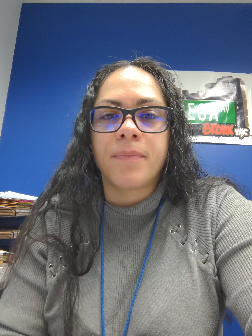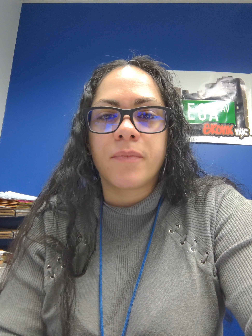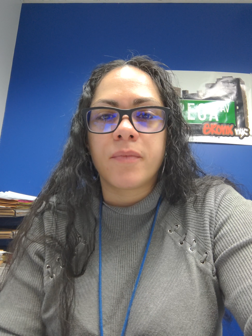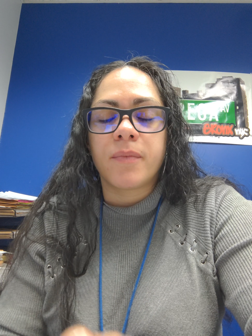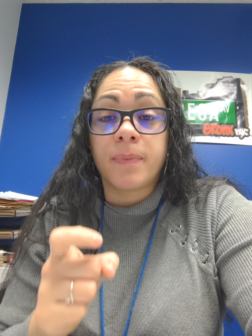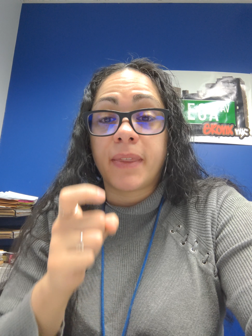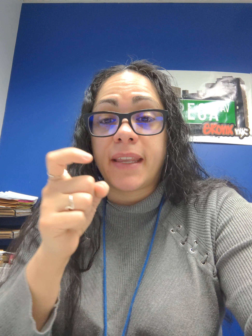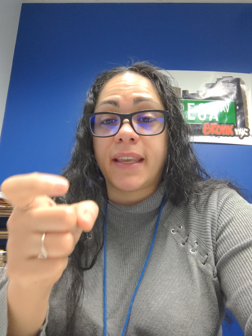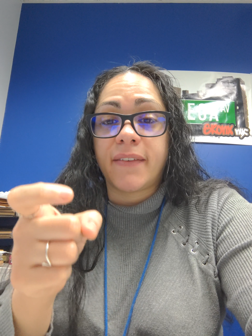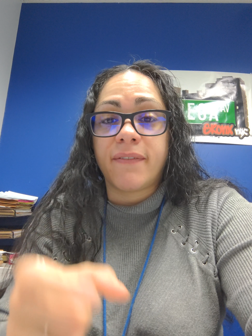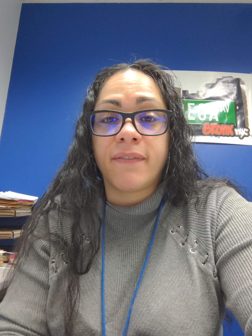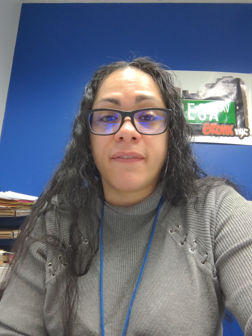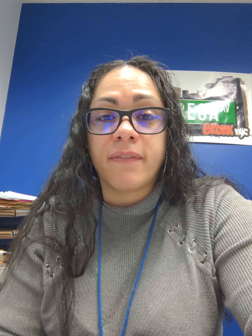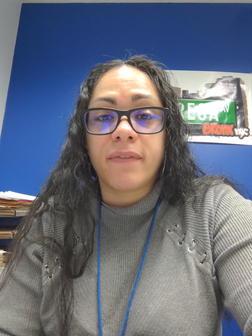gift